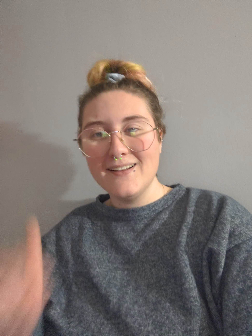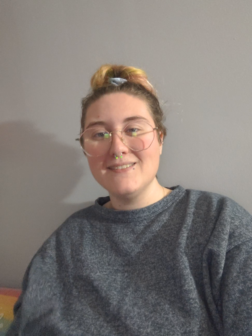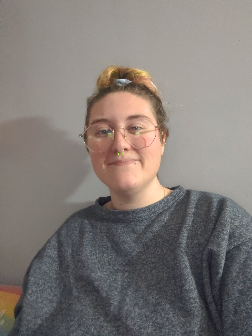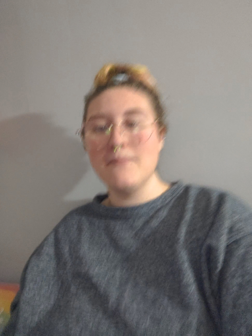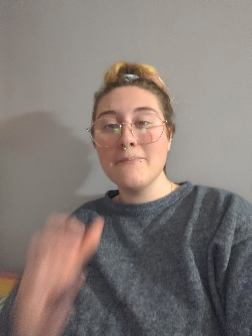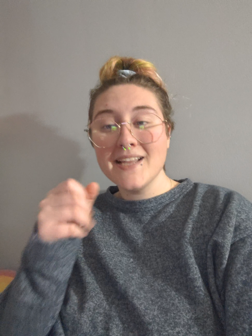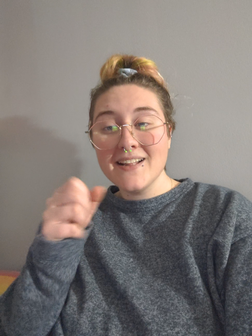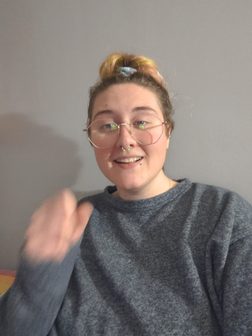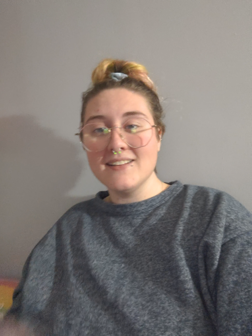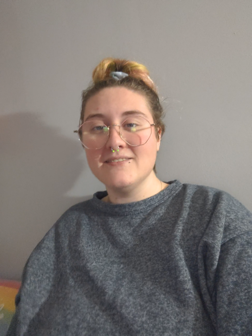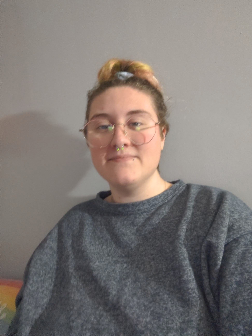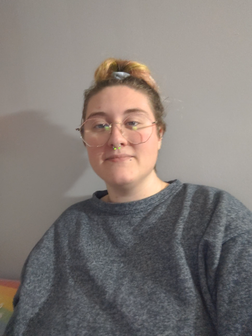milk